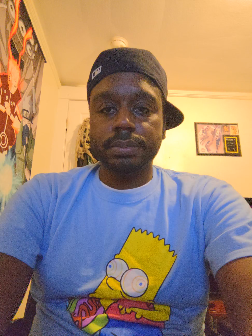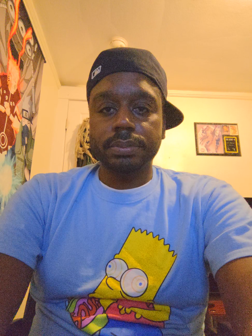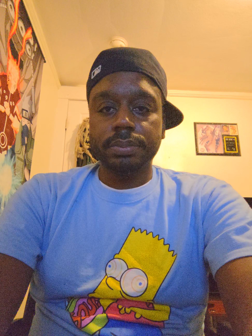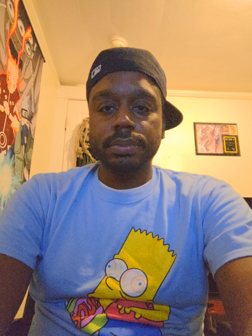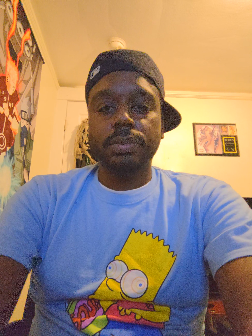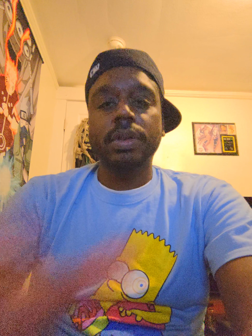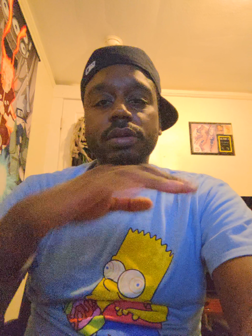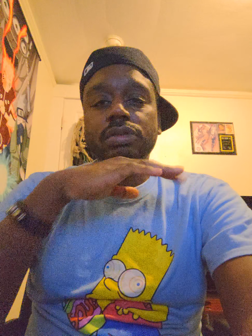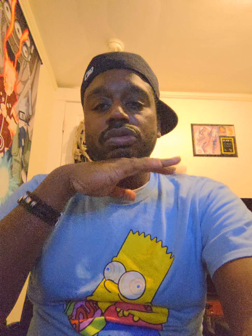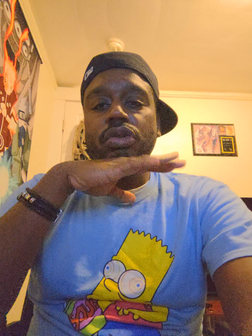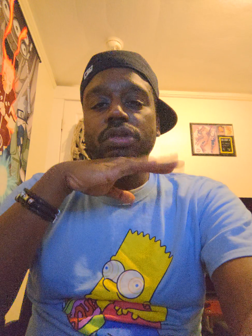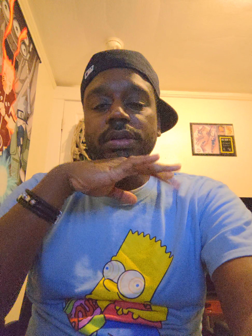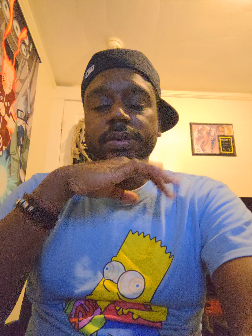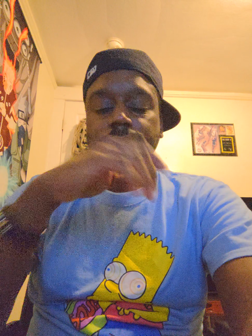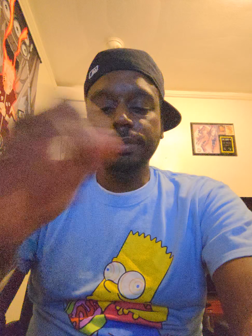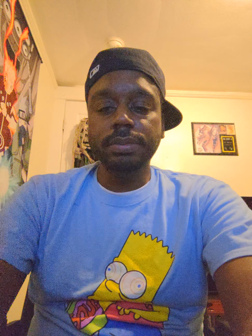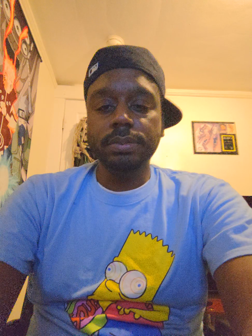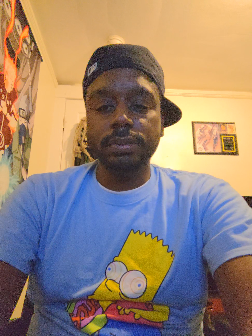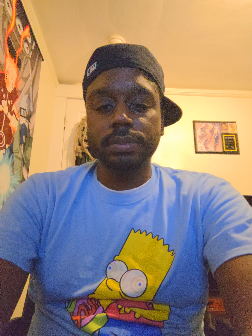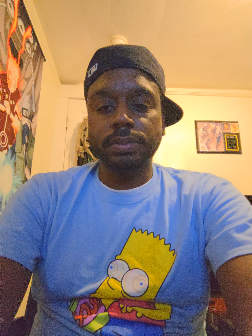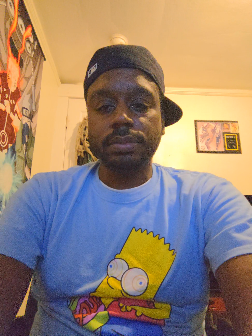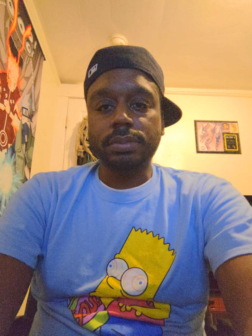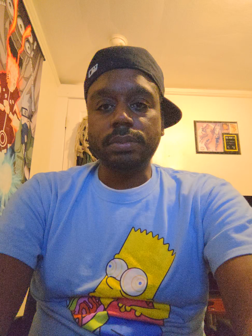dirty